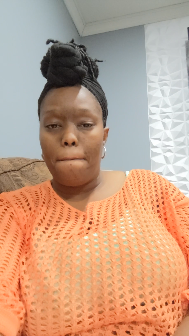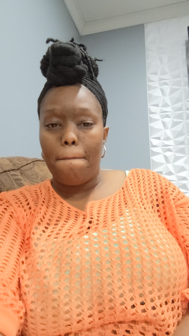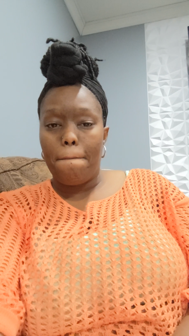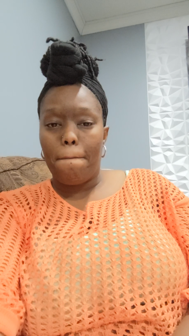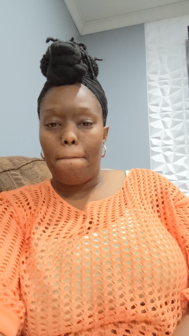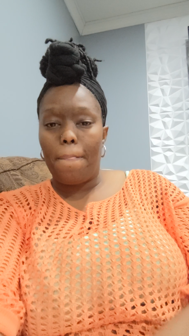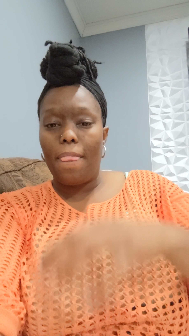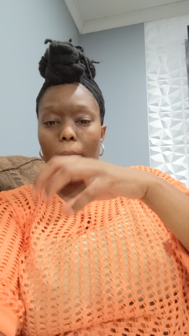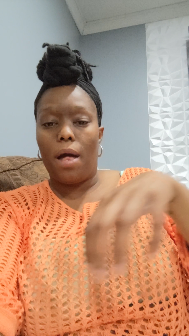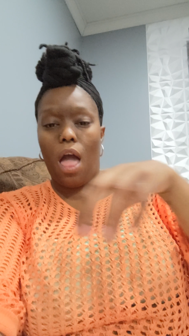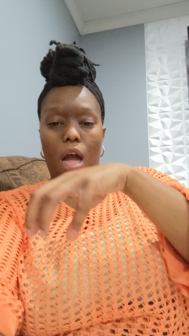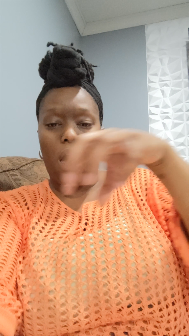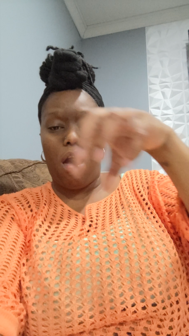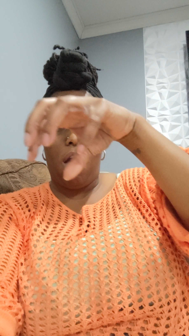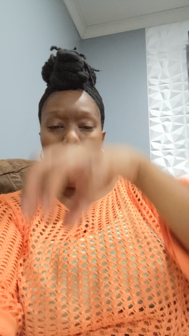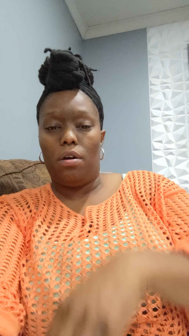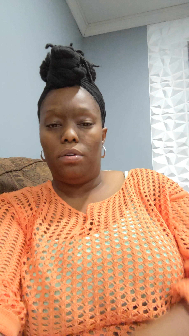block